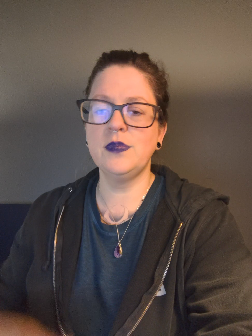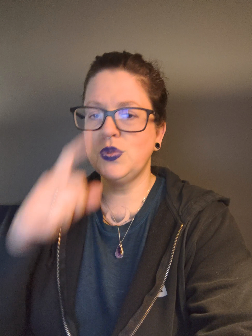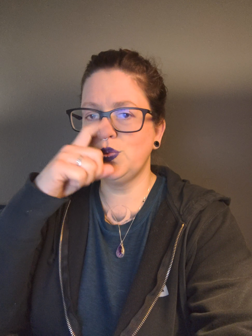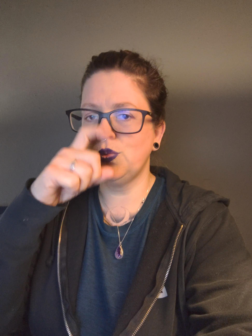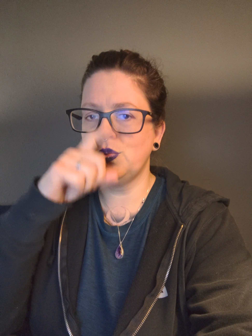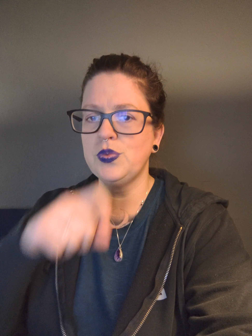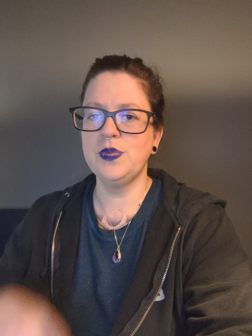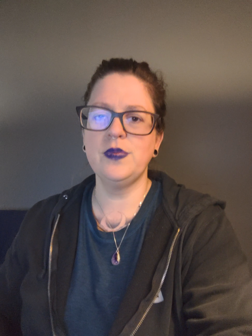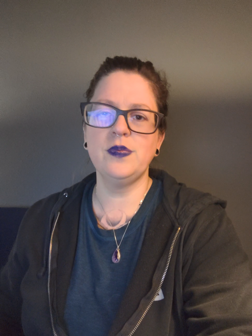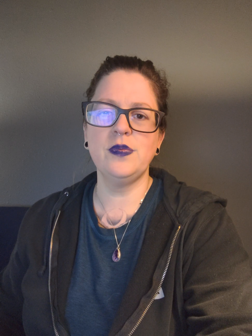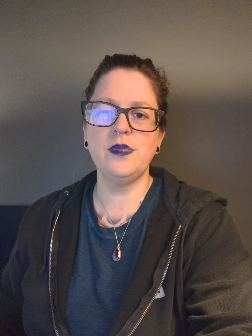doll